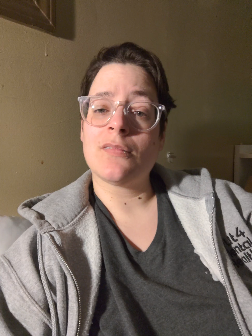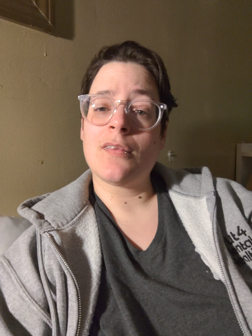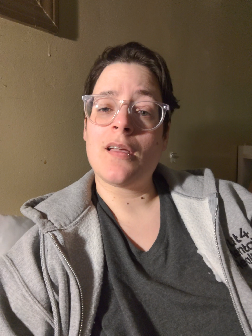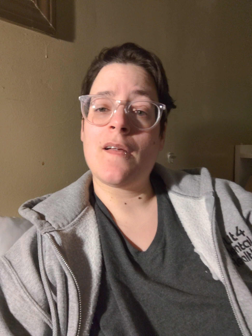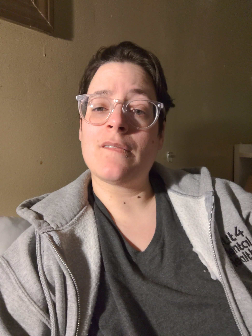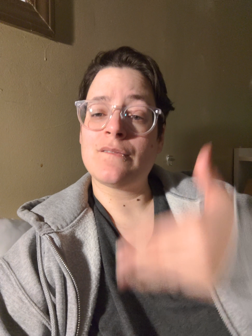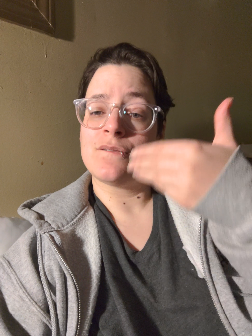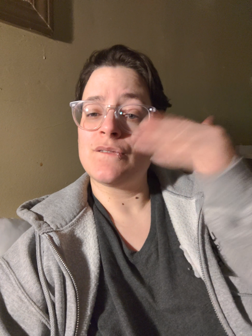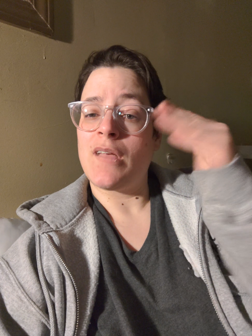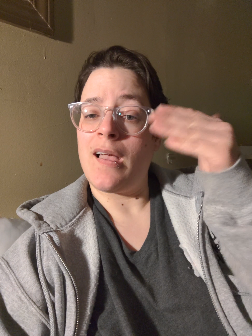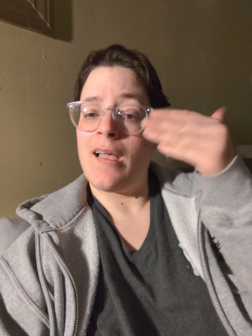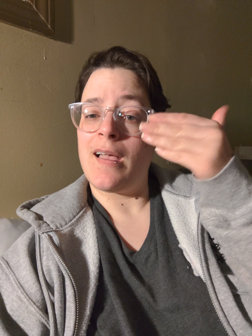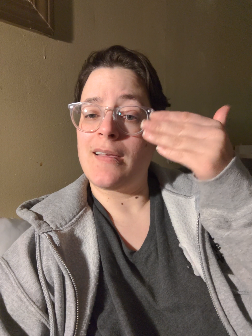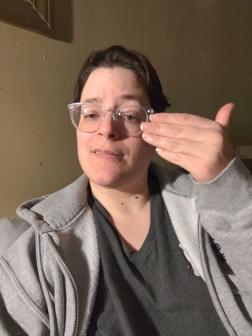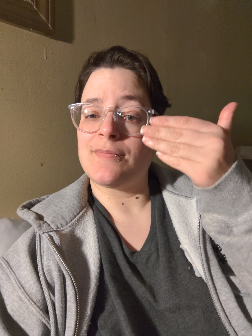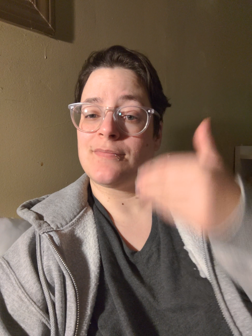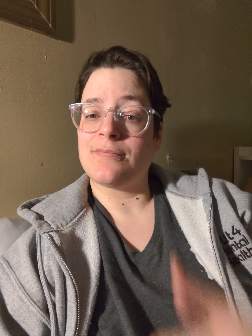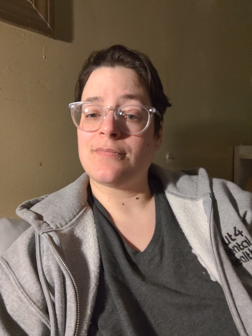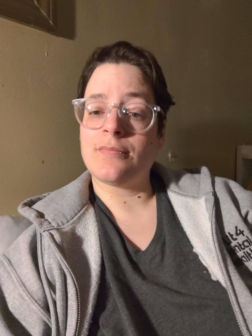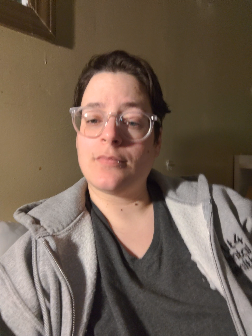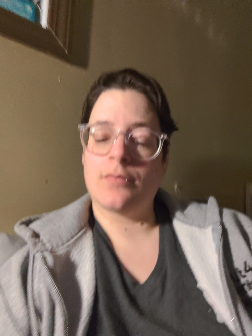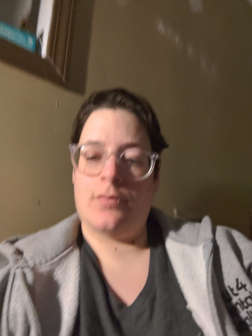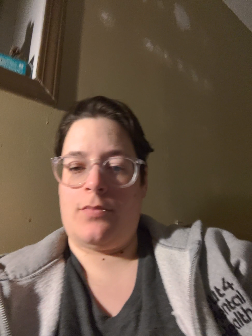flag